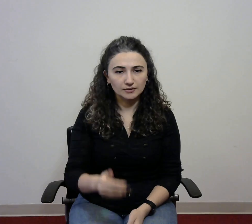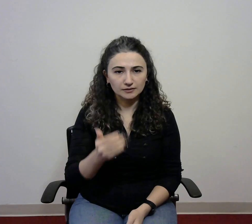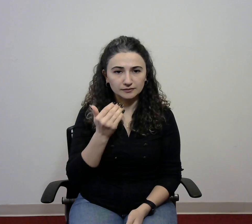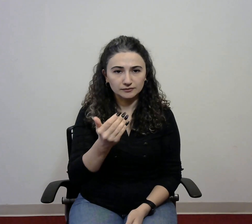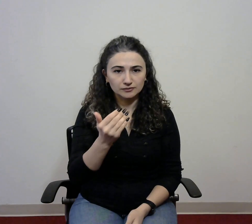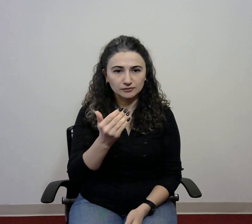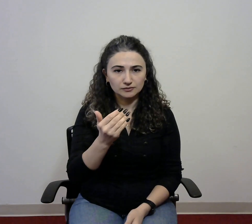siz